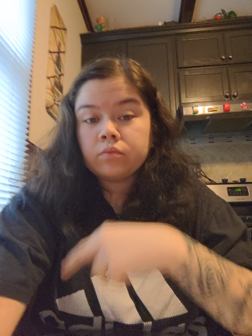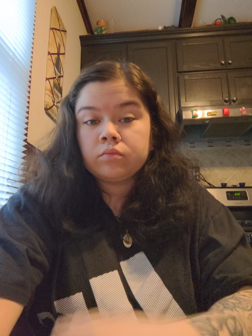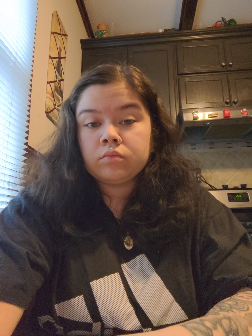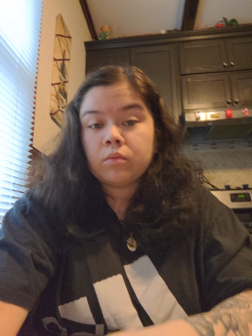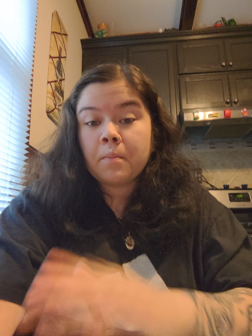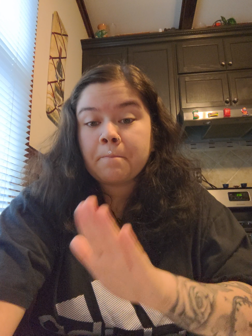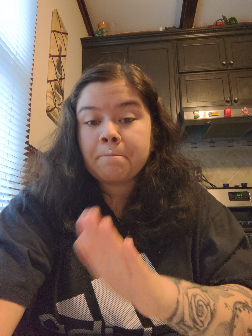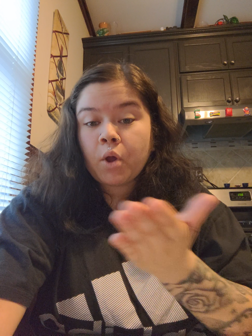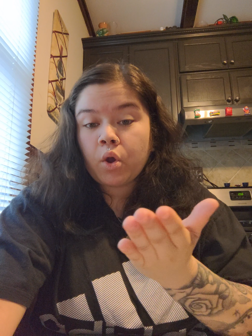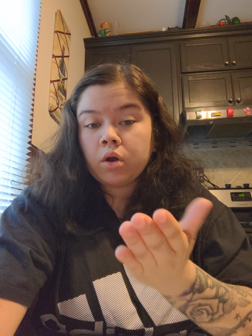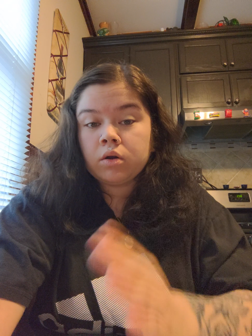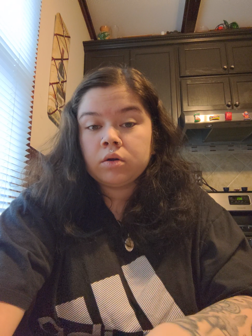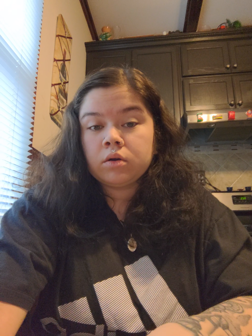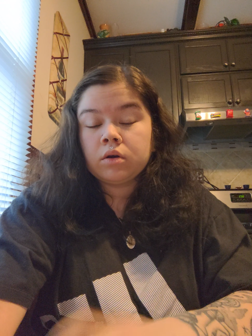book